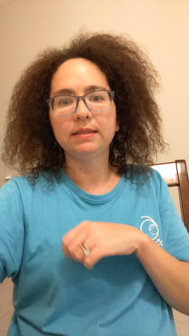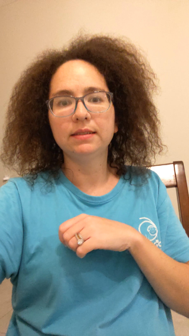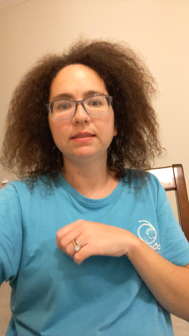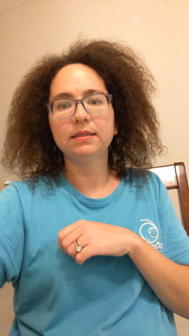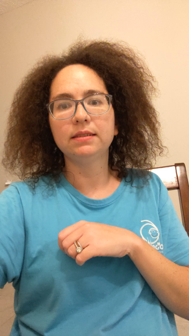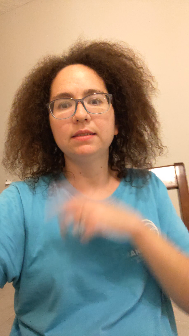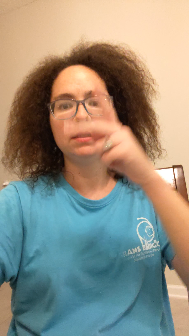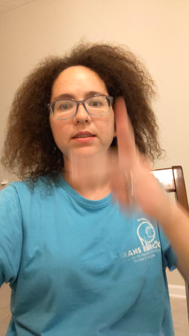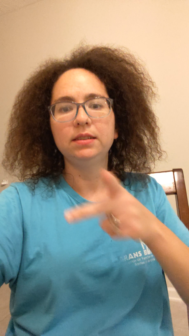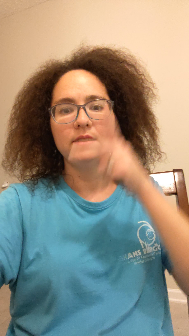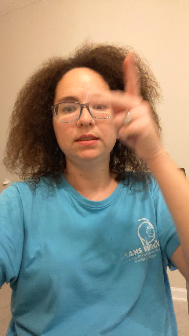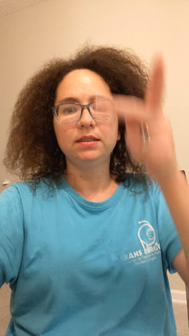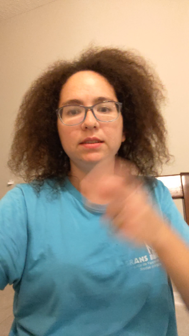careful